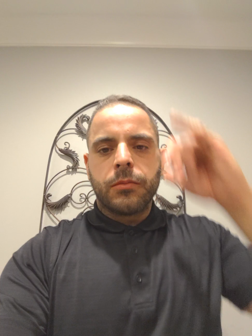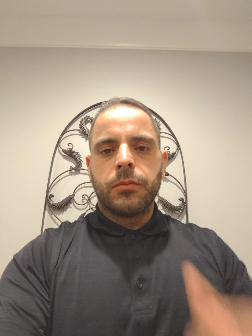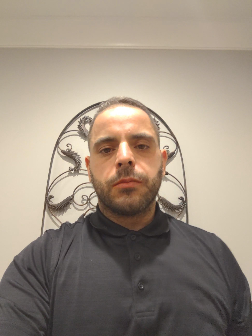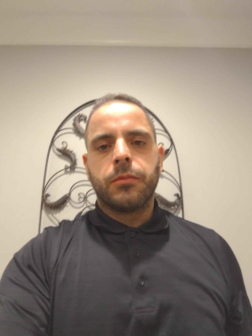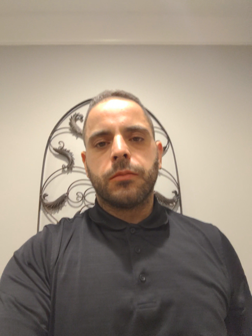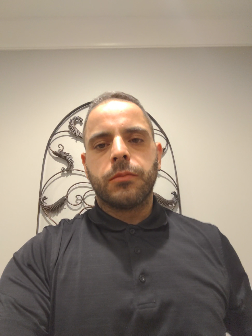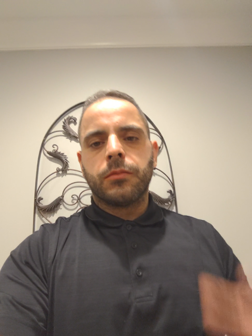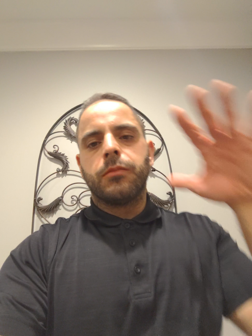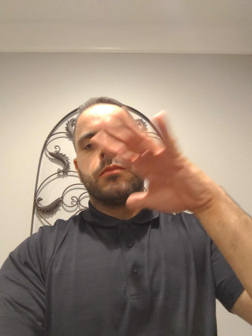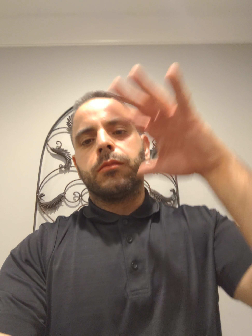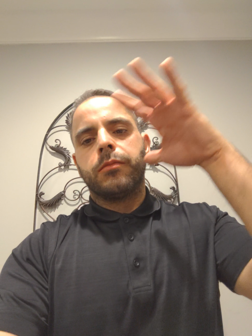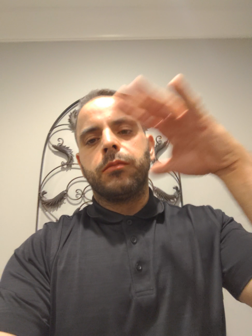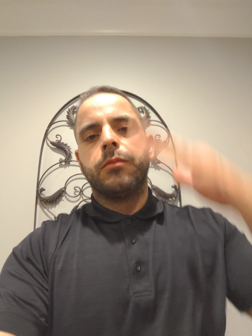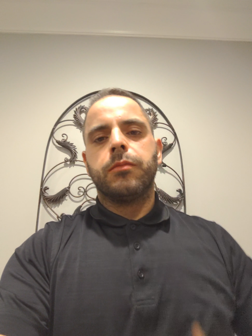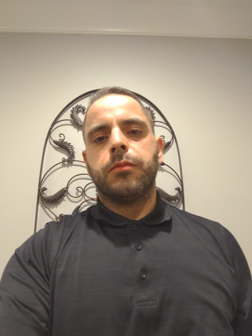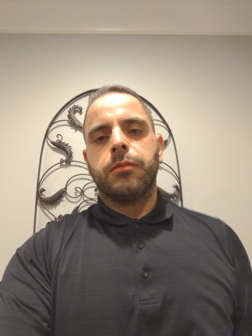alligator